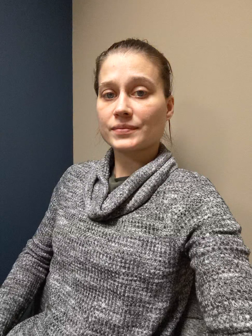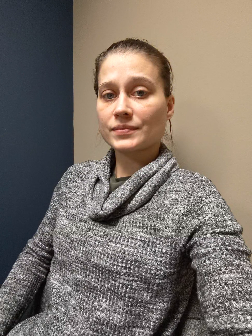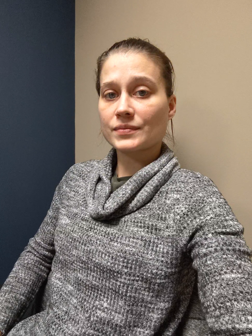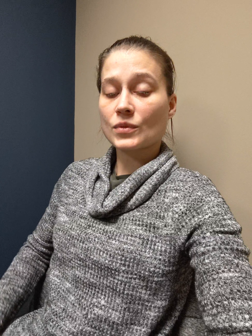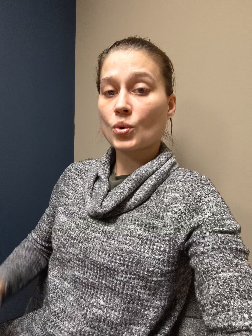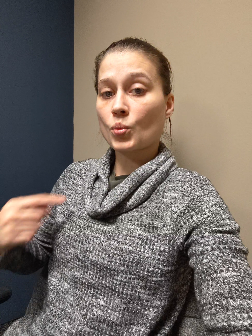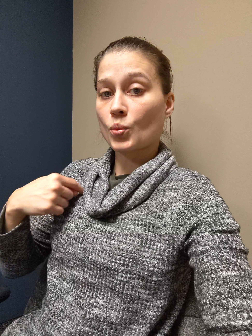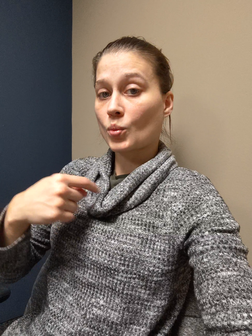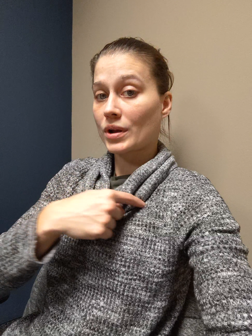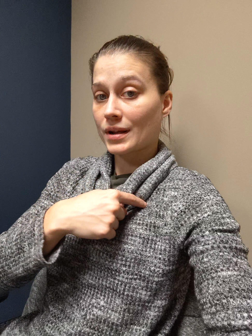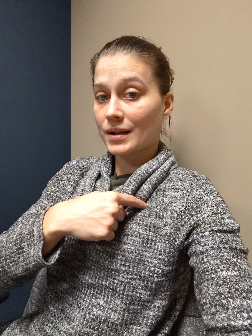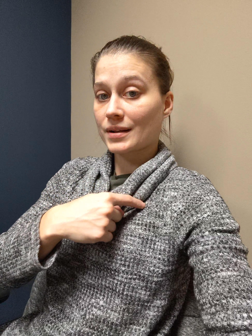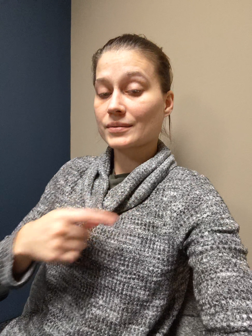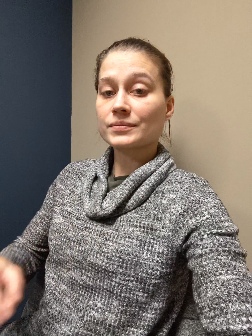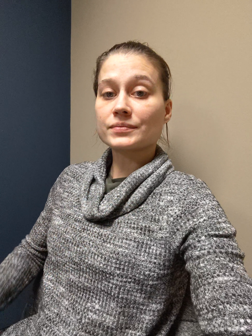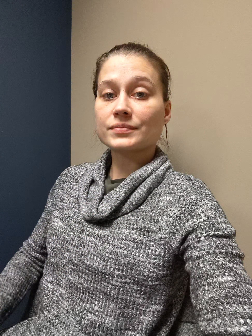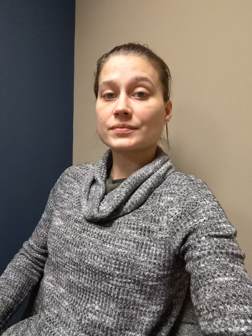we